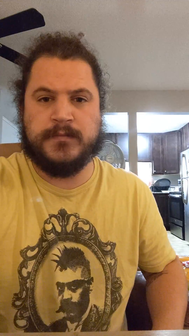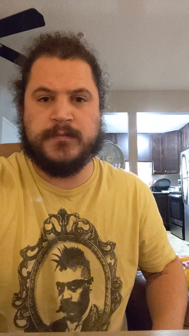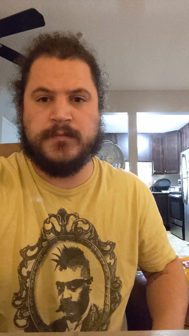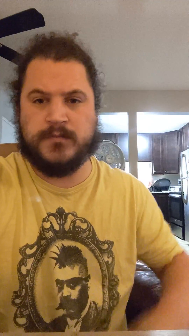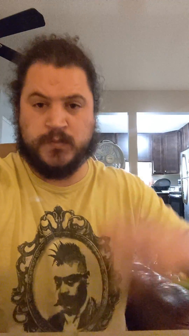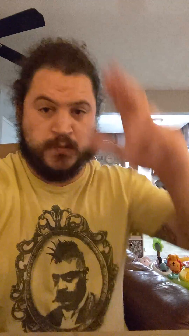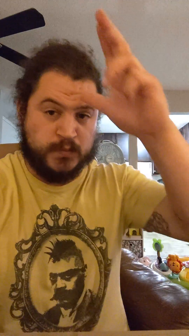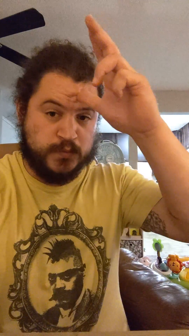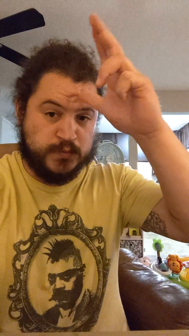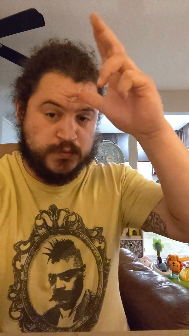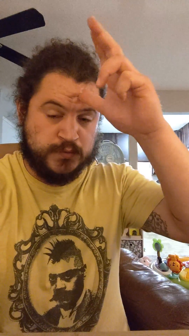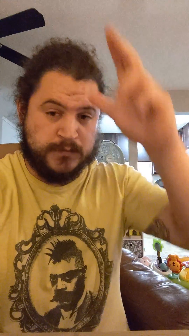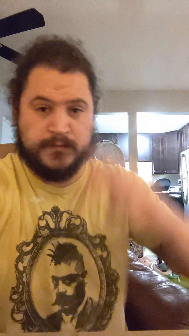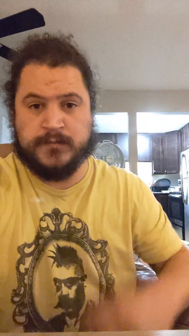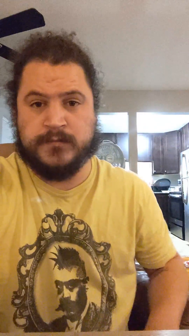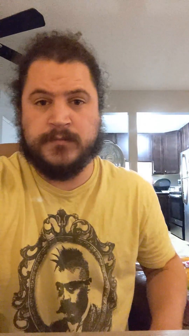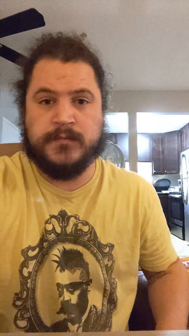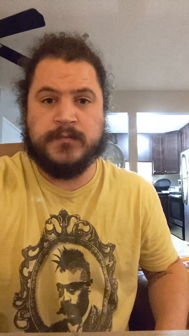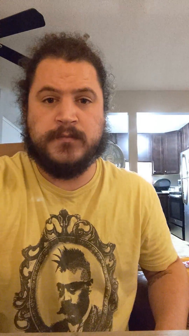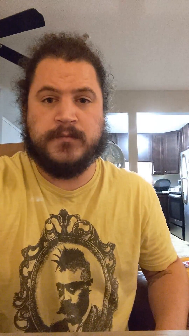rooster